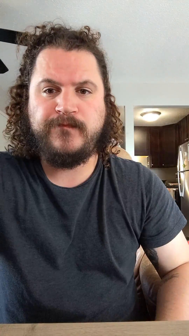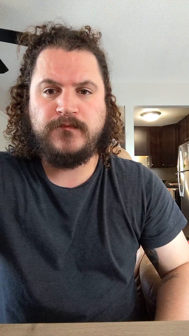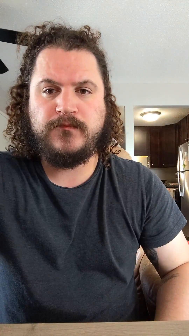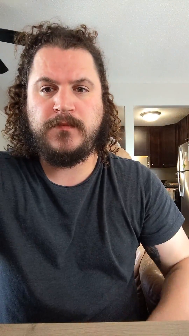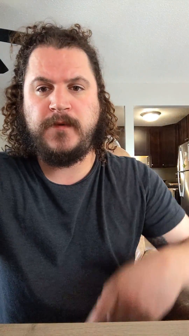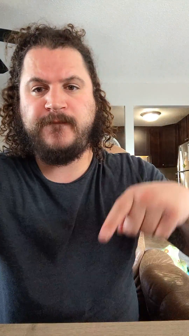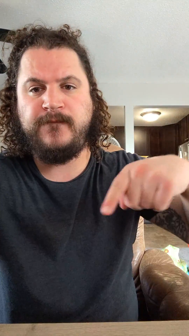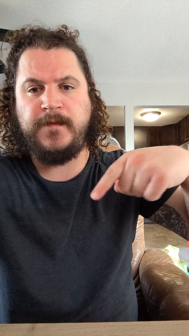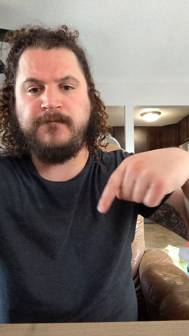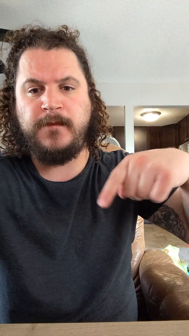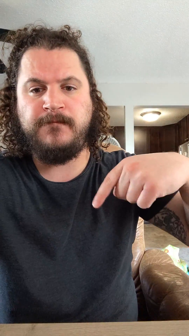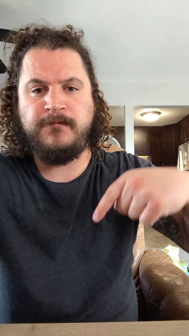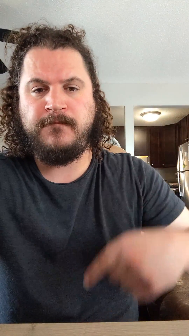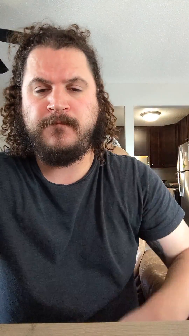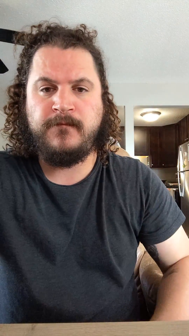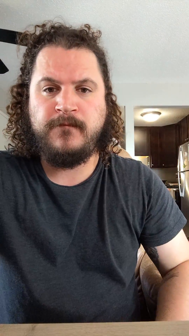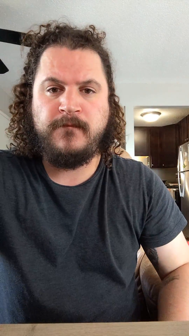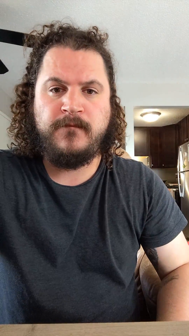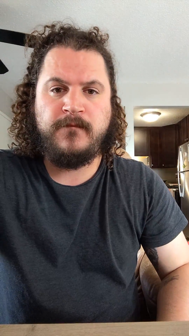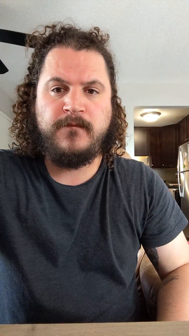flip-flop